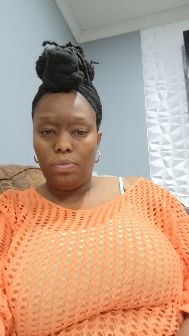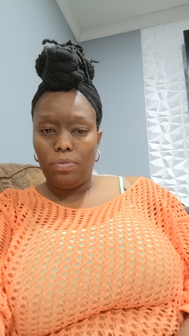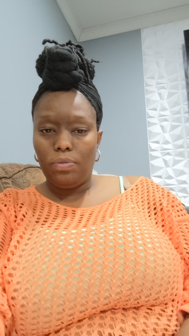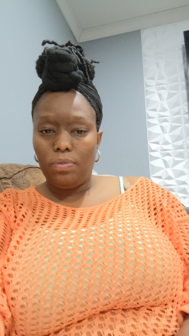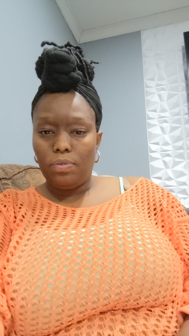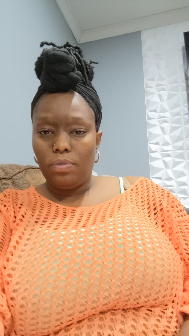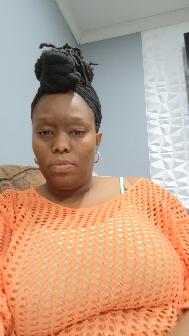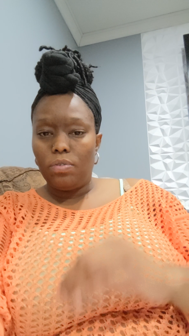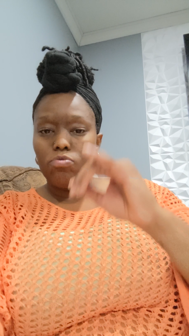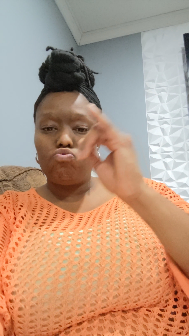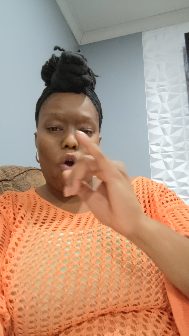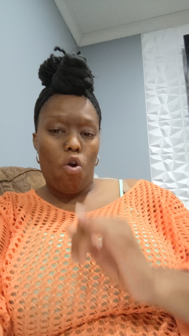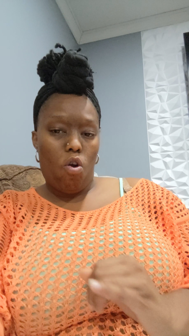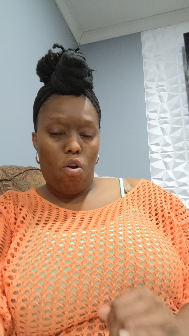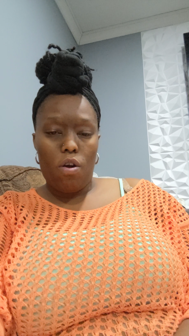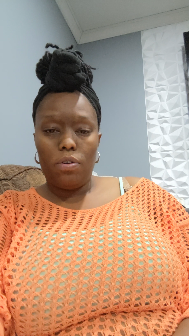draw